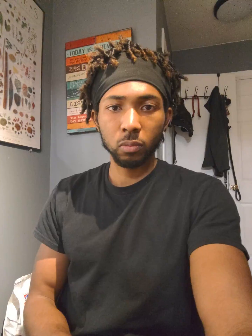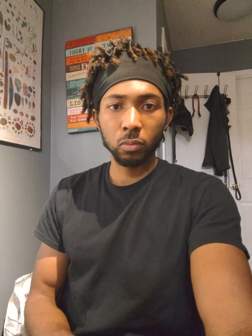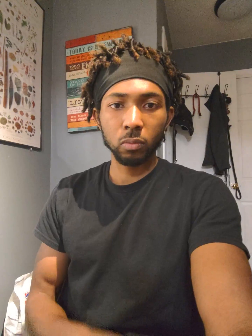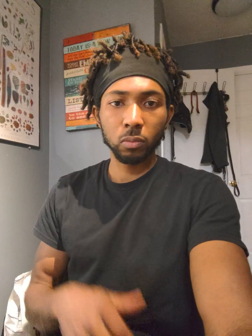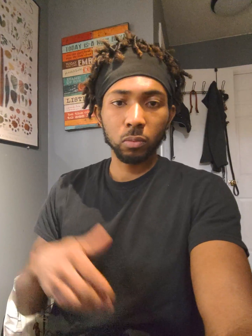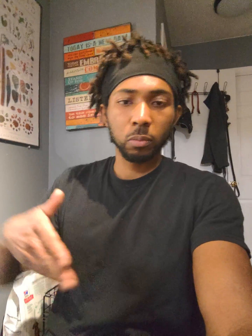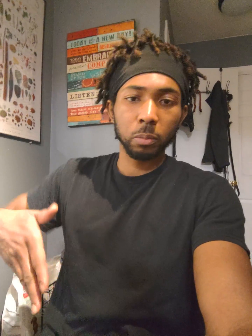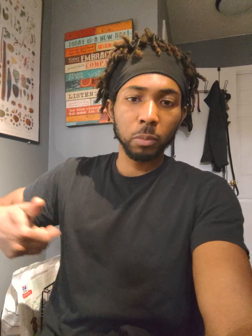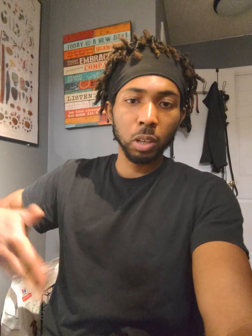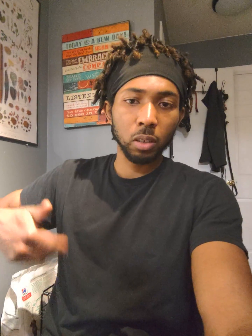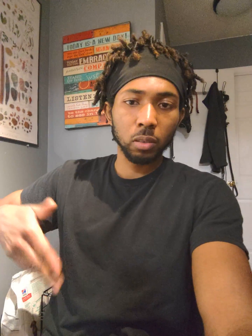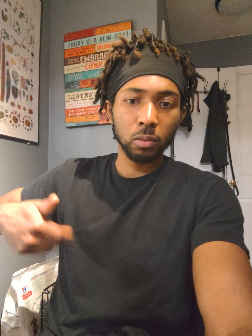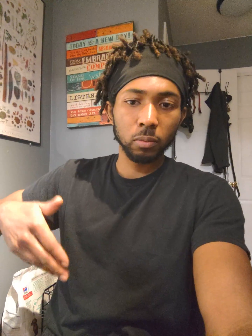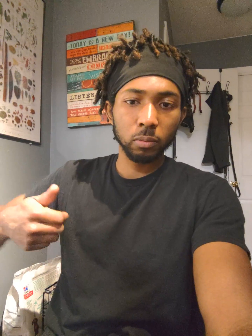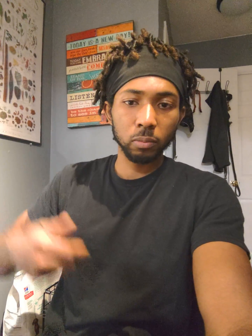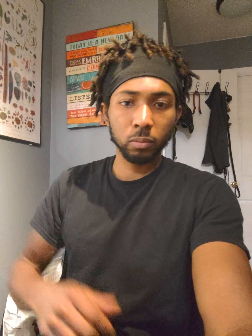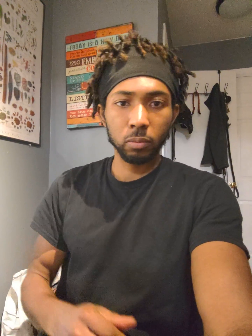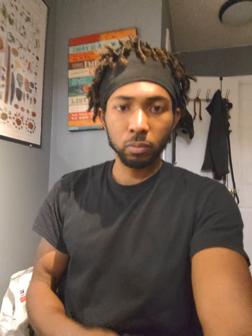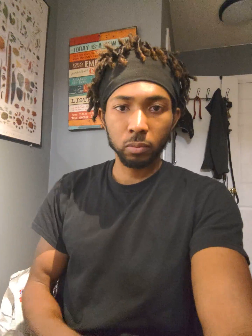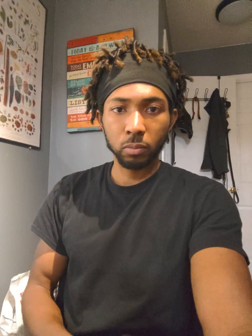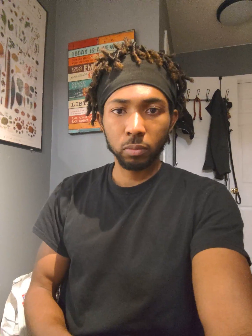pants